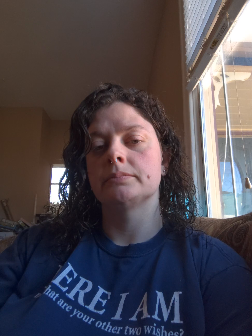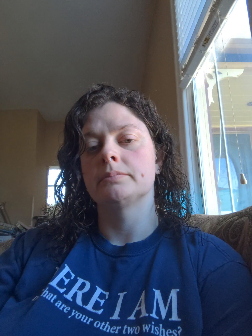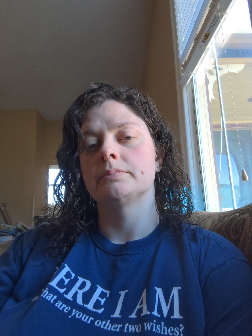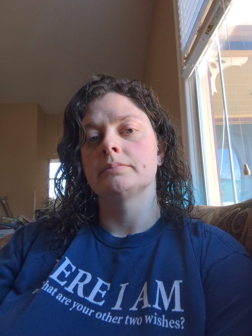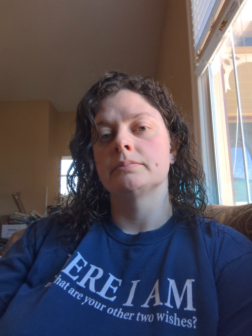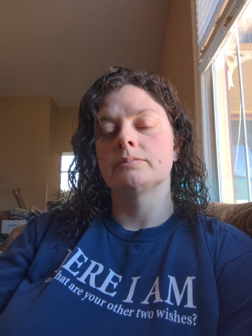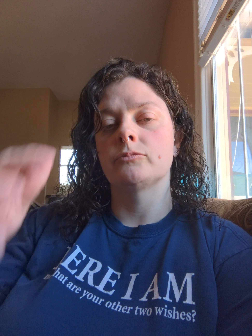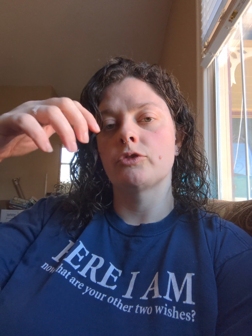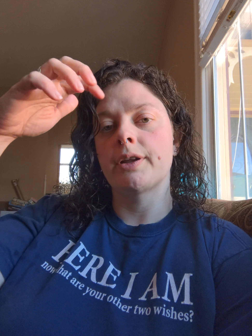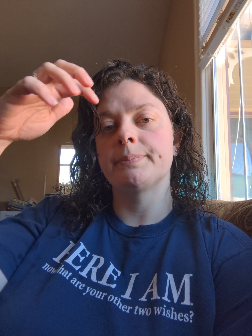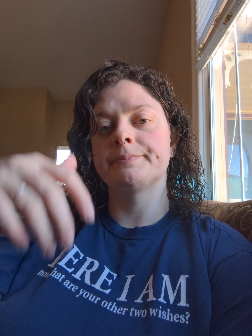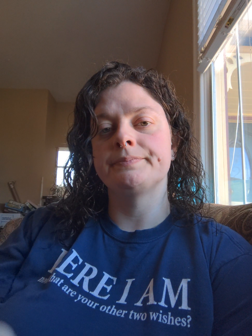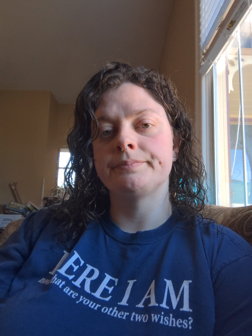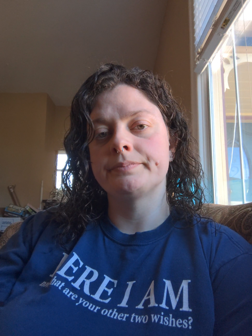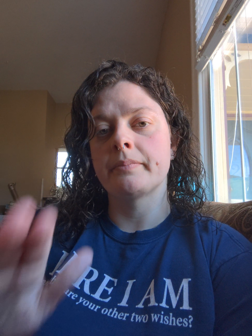rain